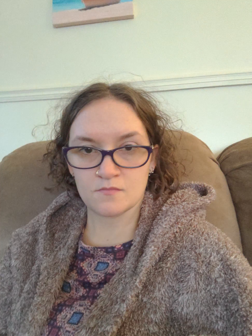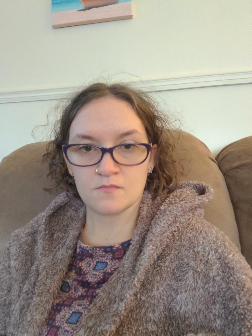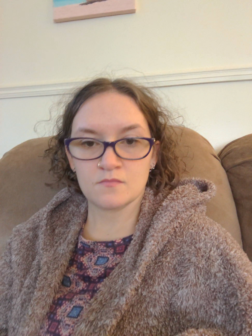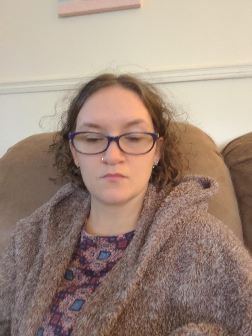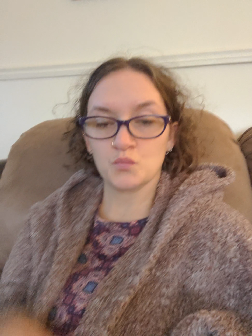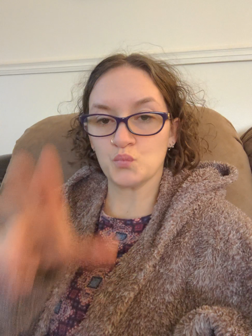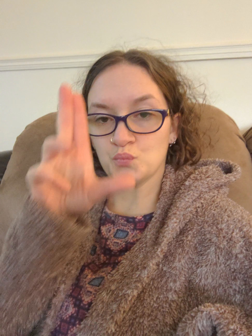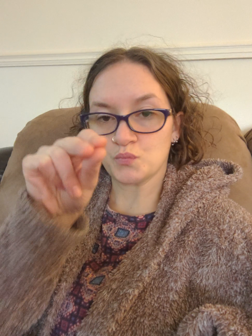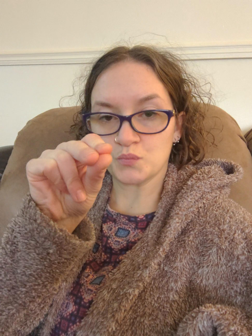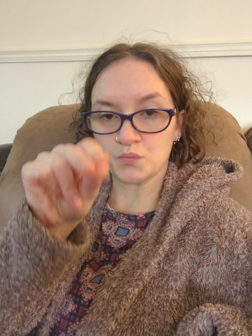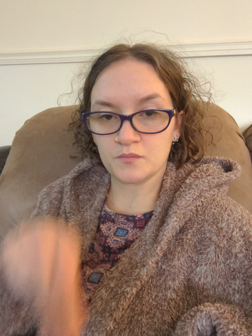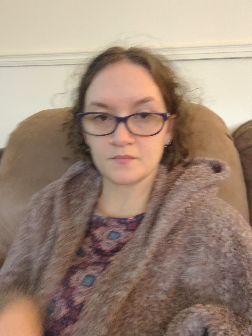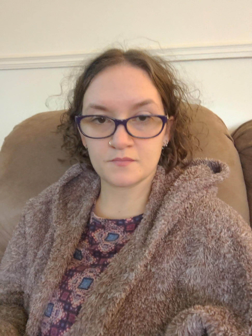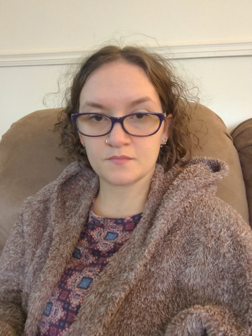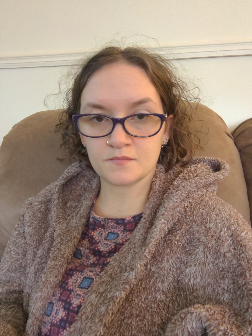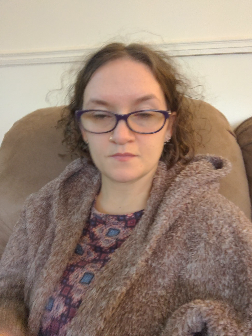no